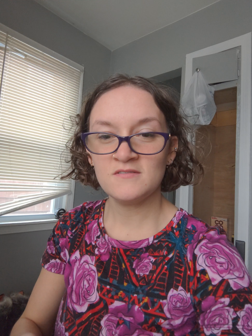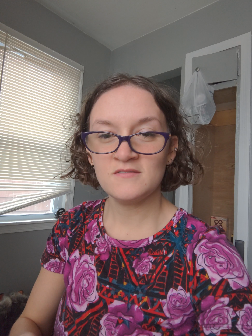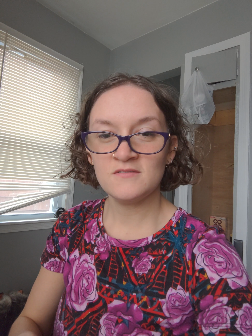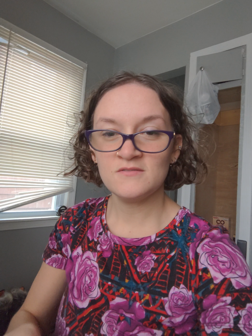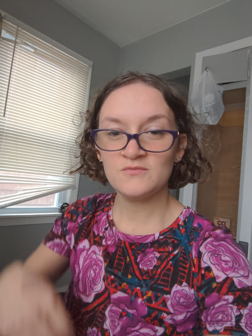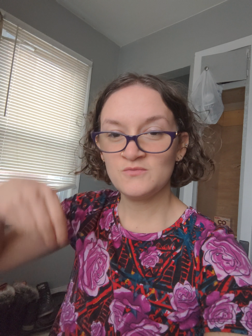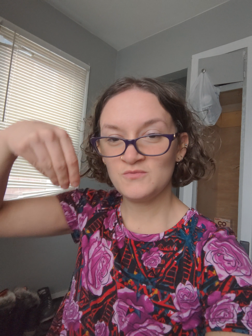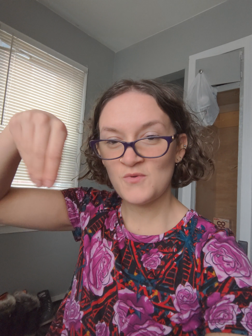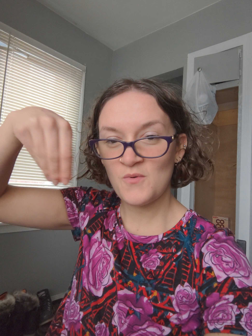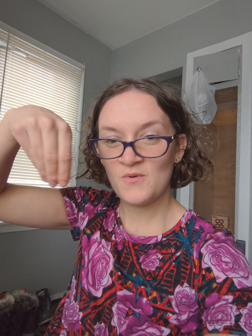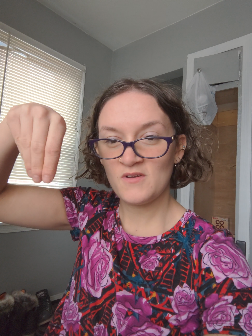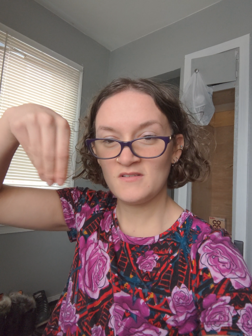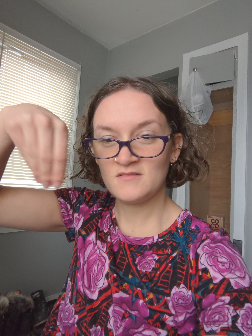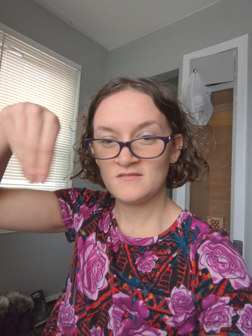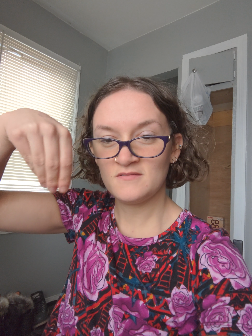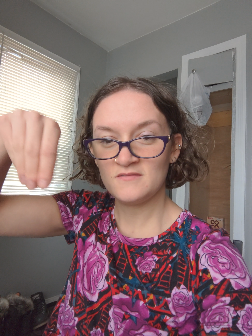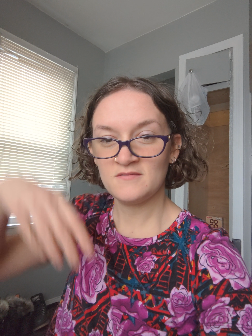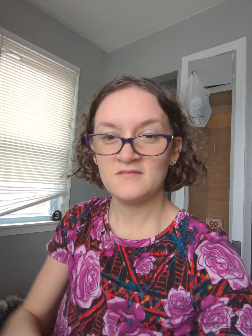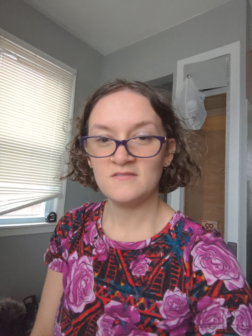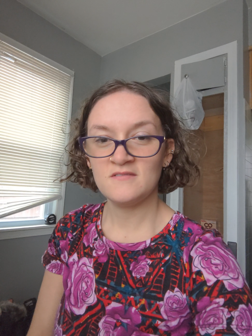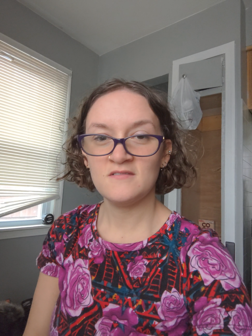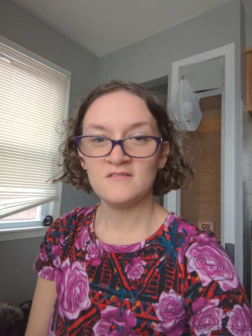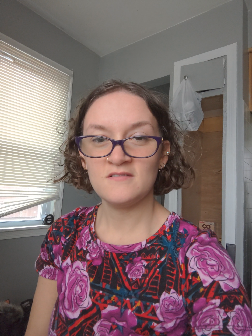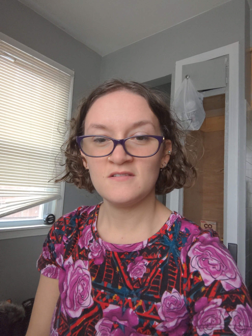store